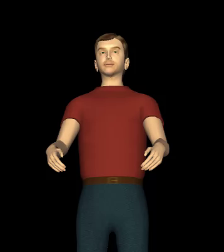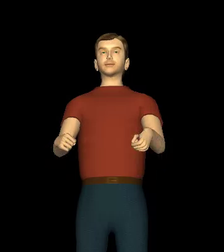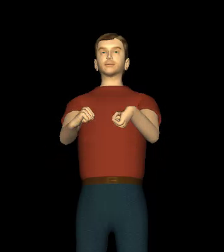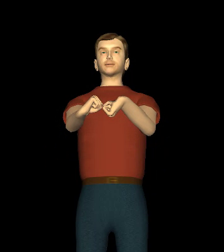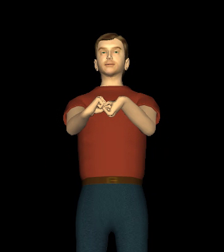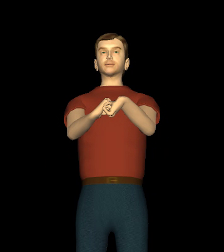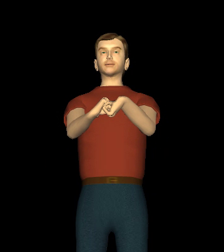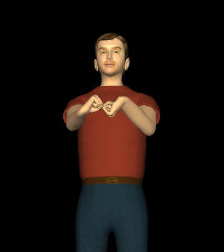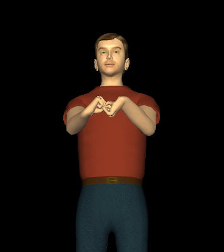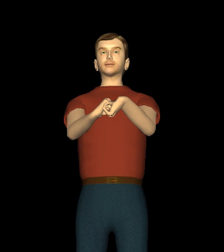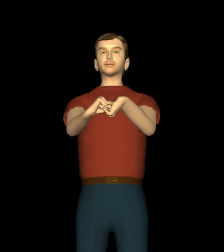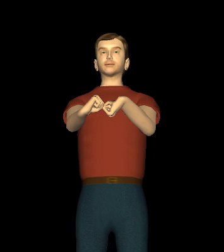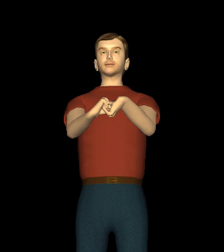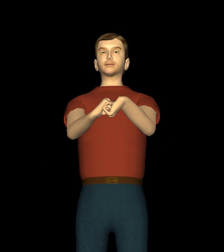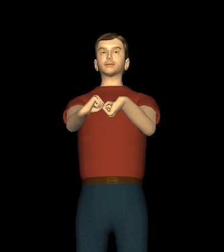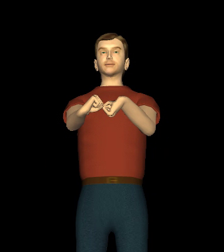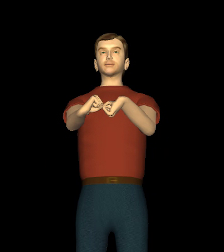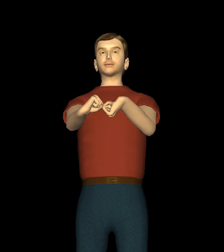يغسل